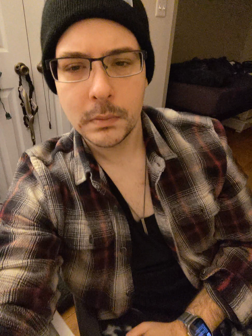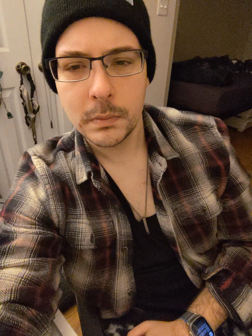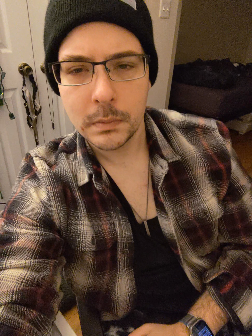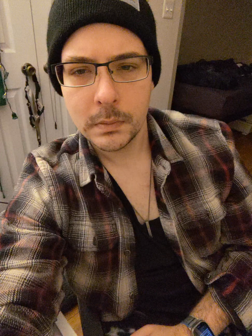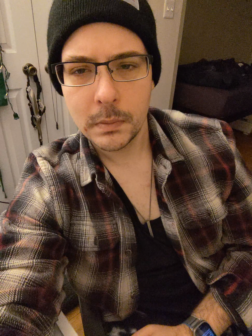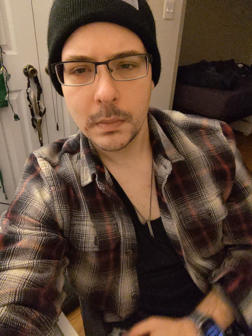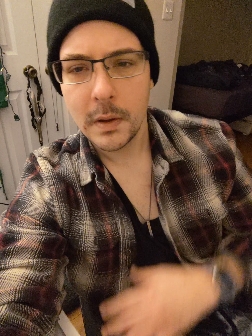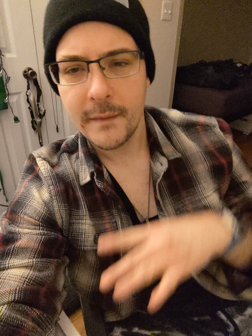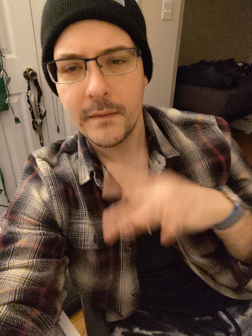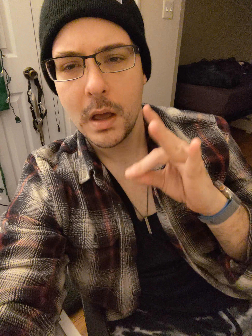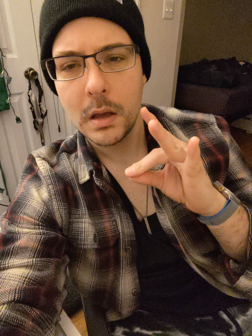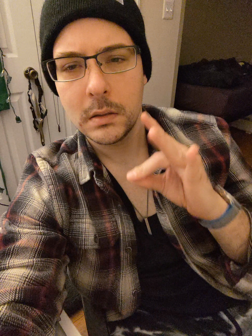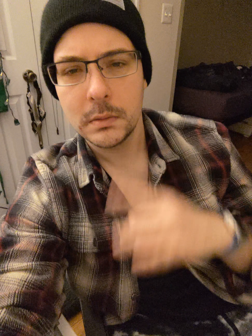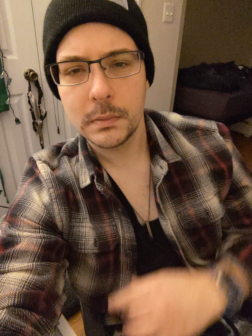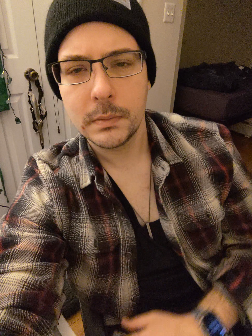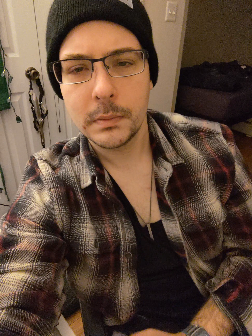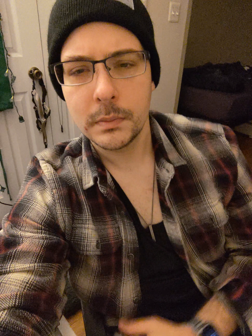find